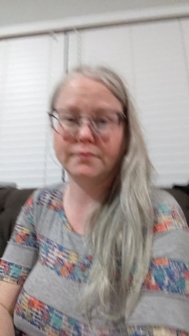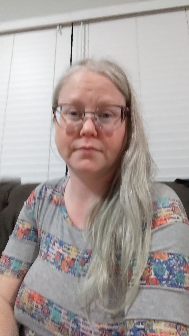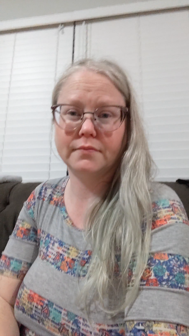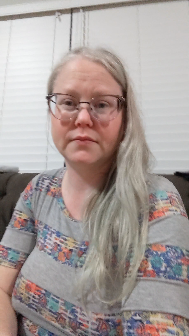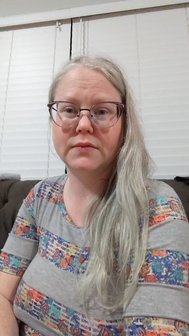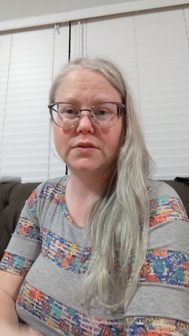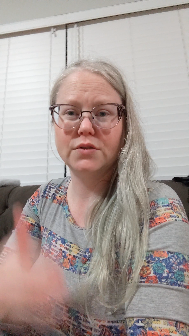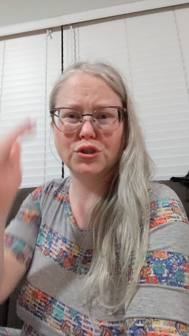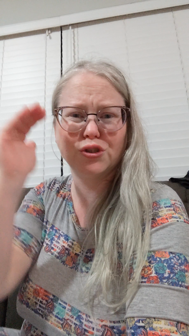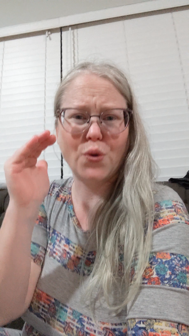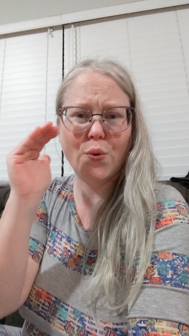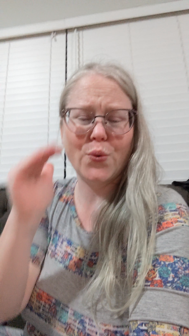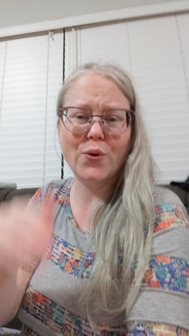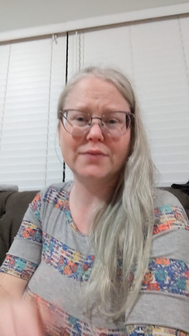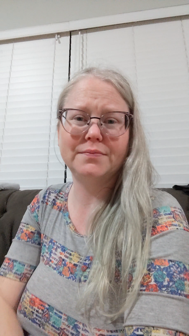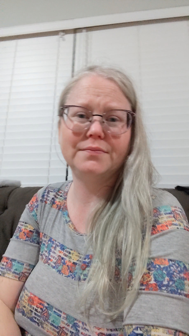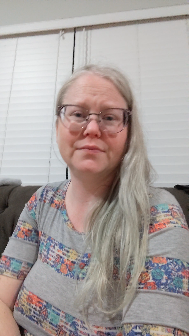short